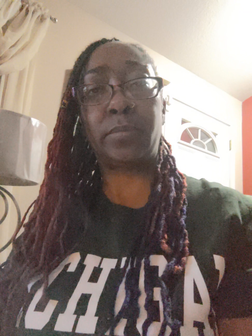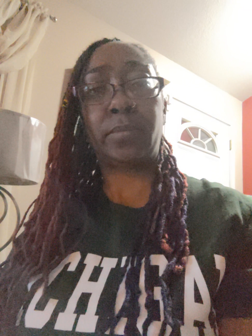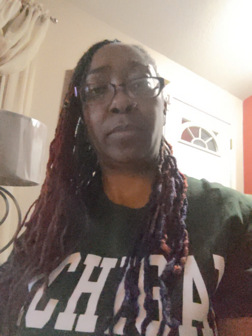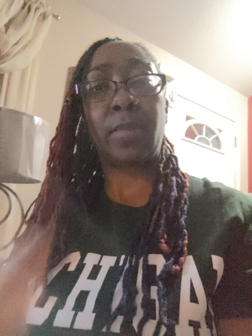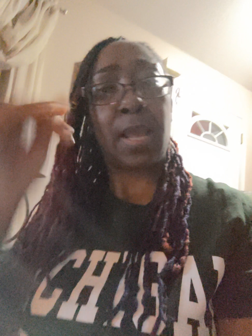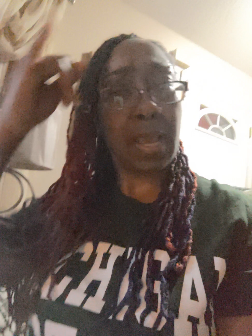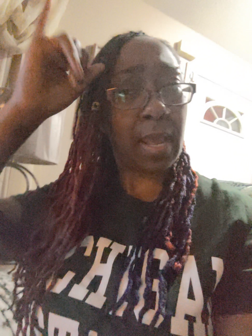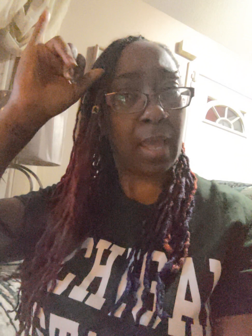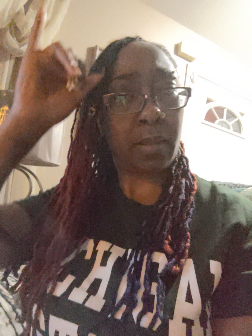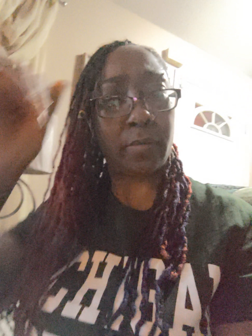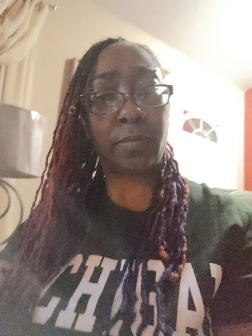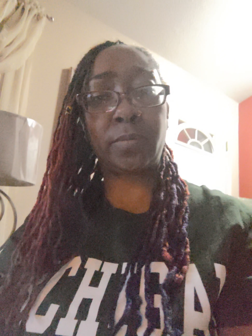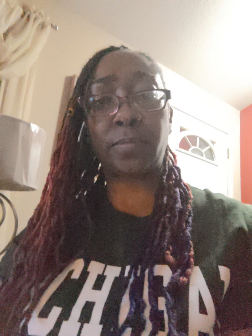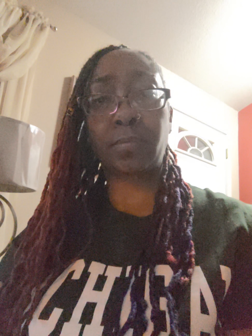cow